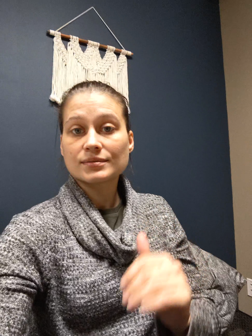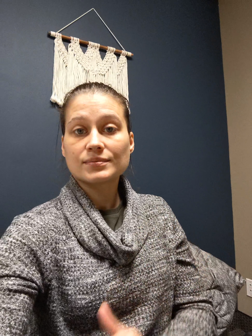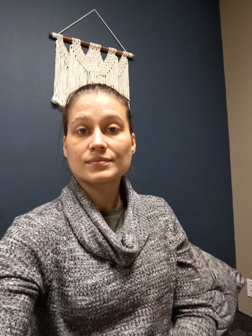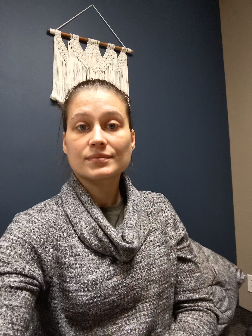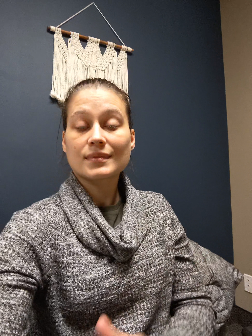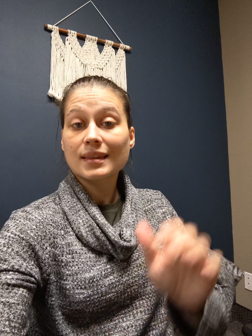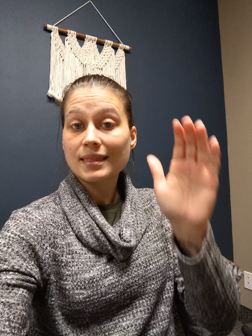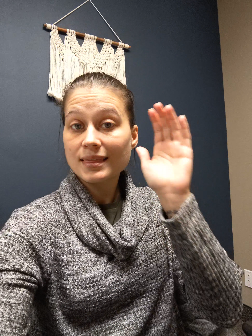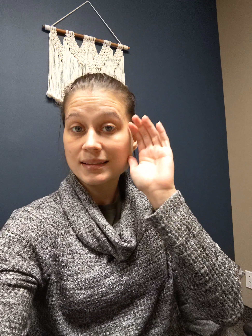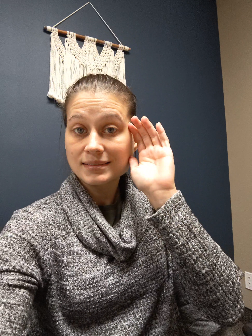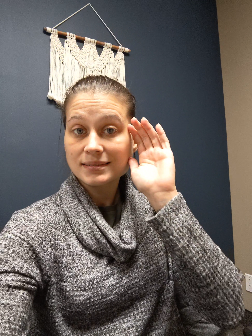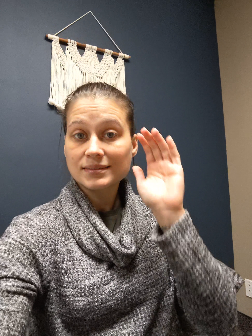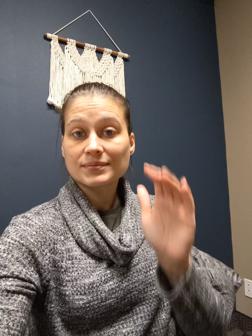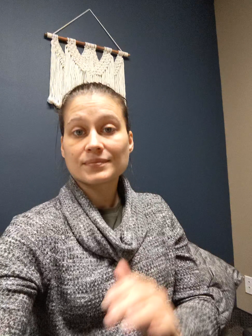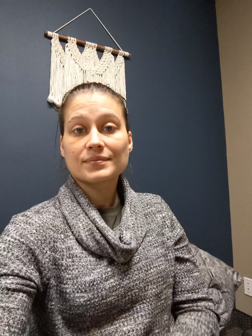listen